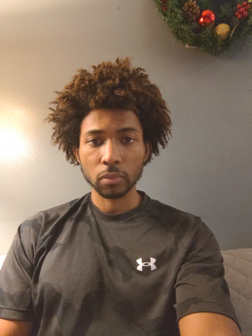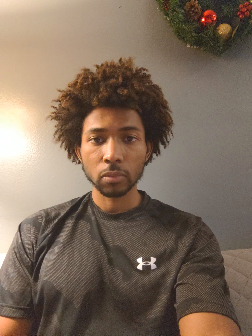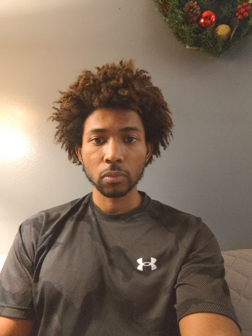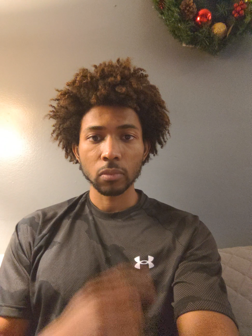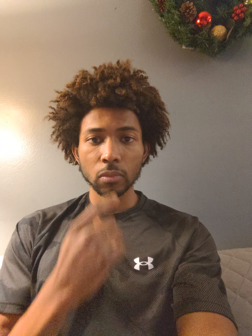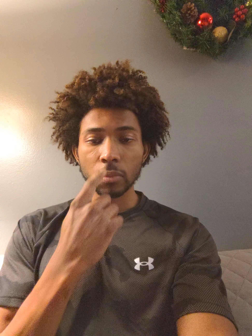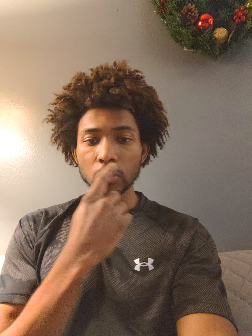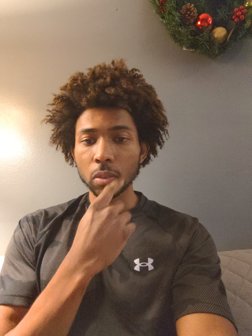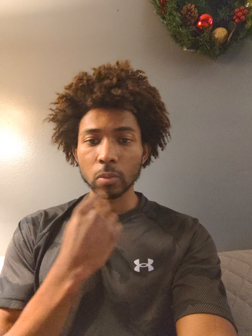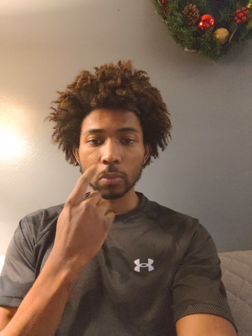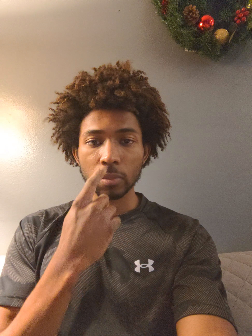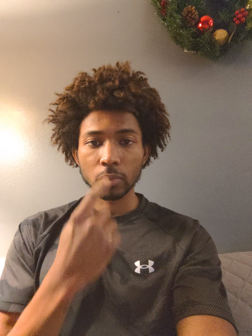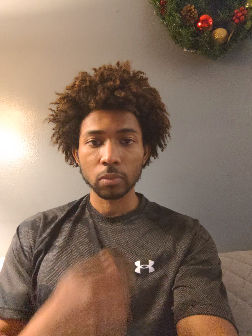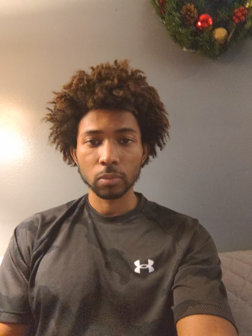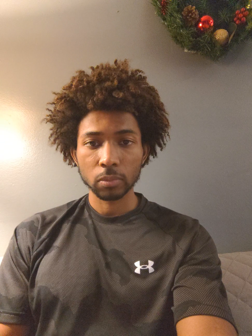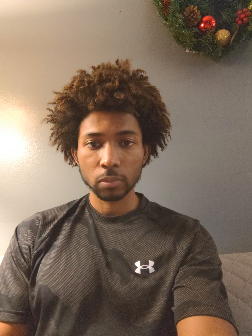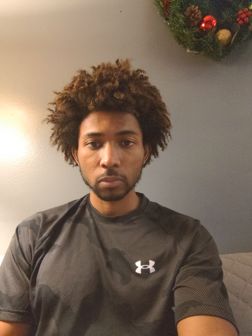mouth